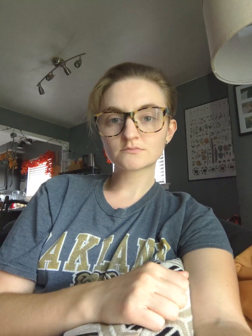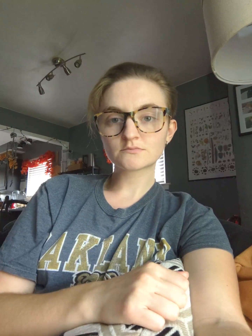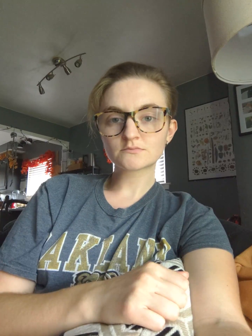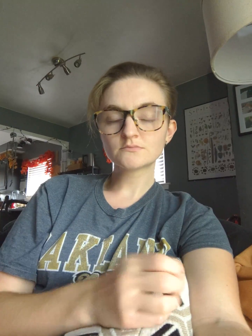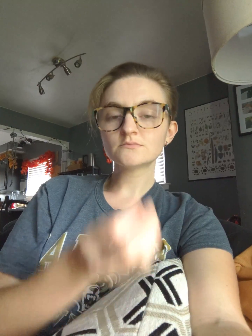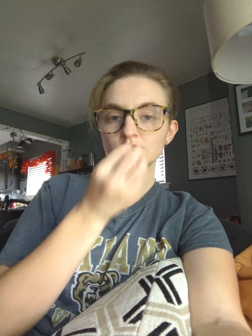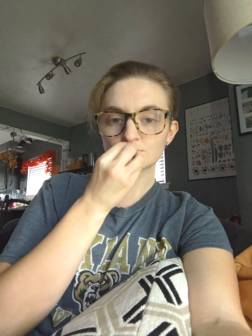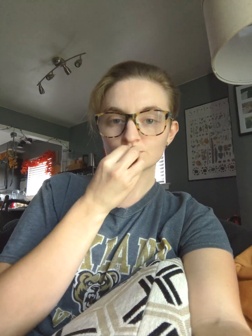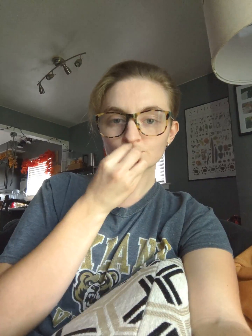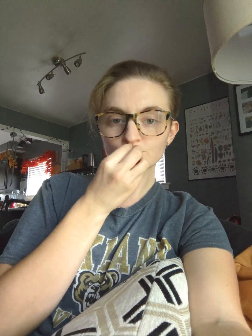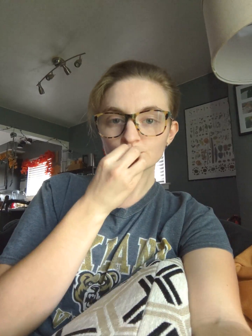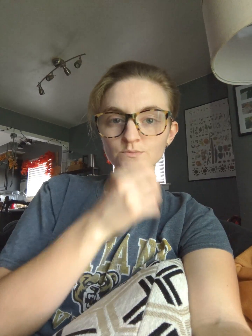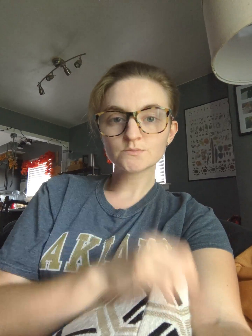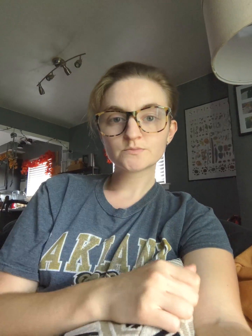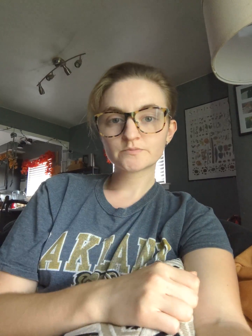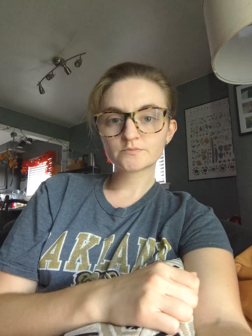eat